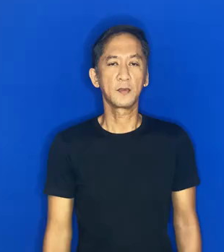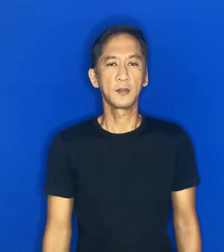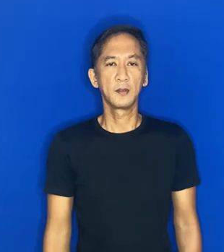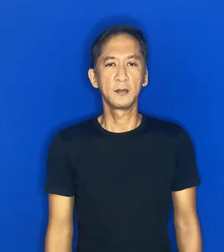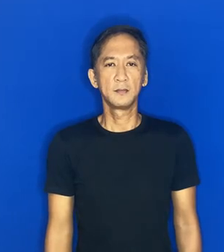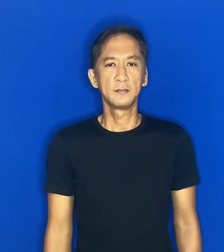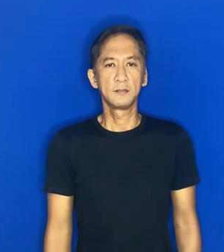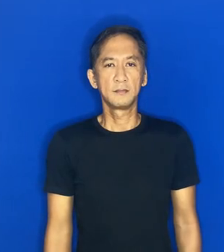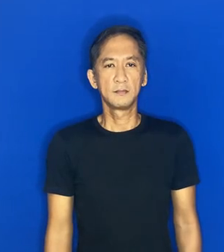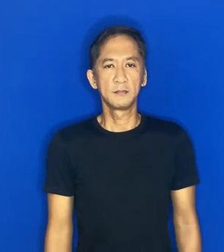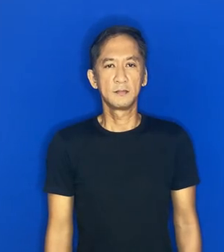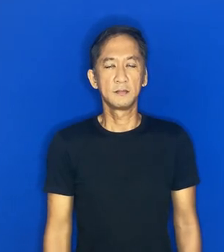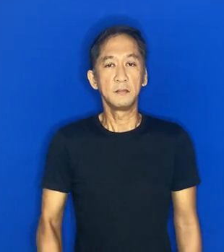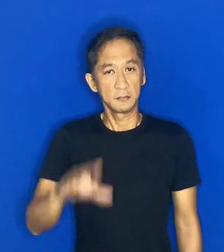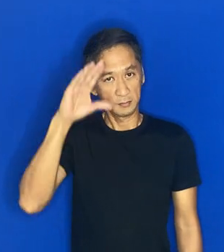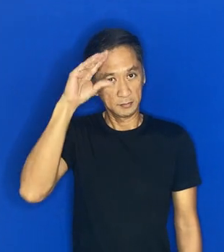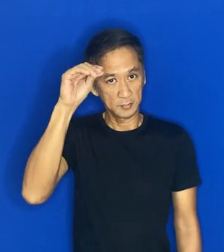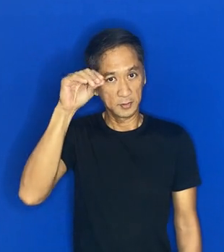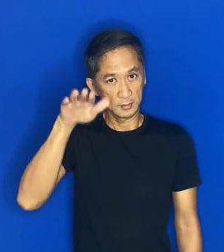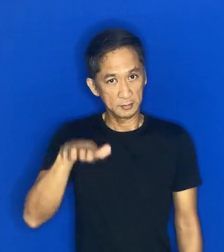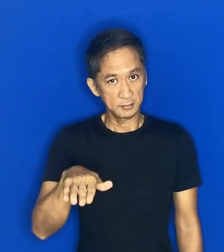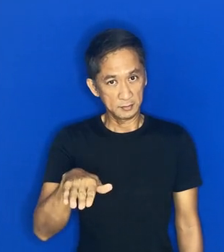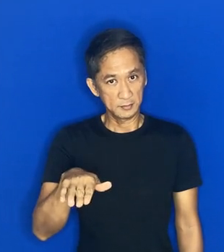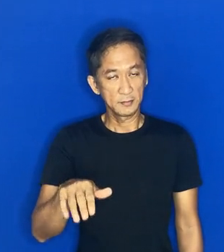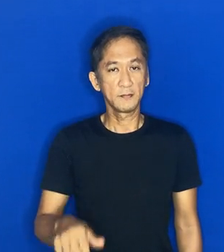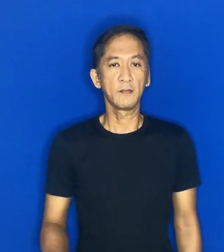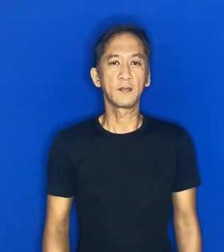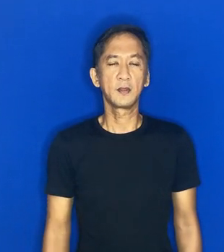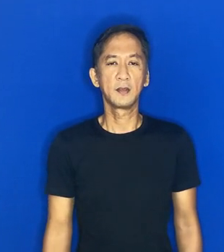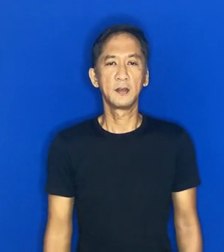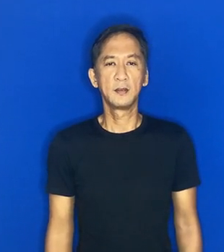boy